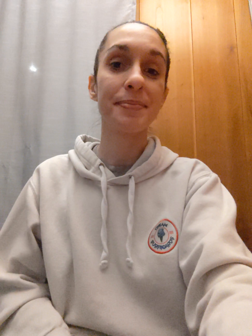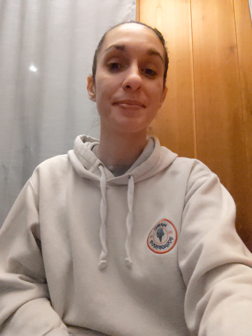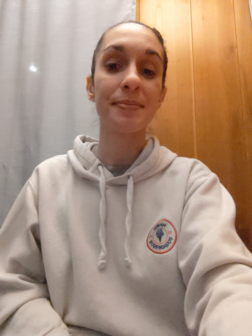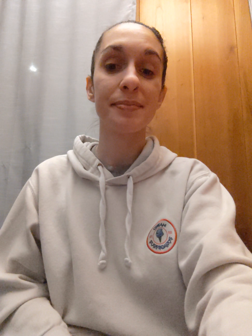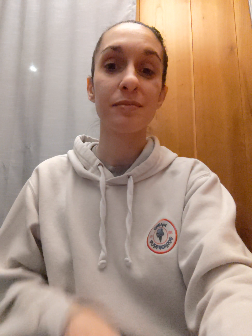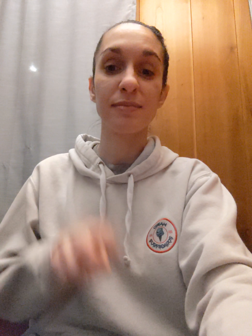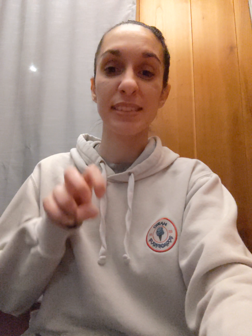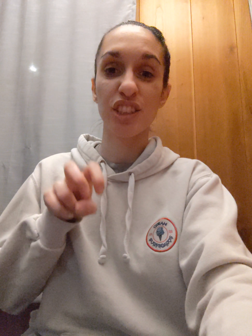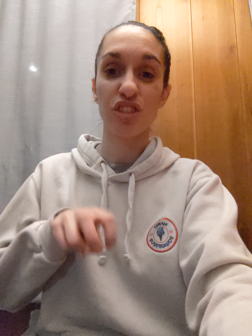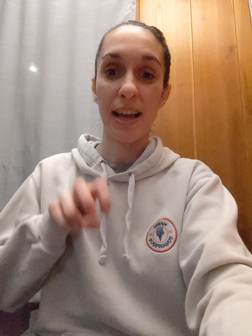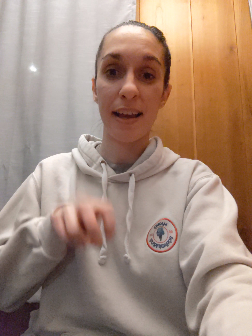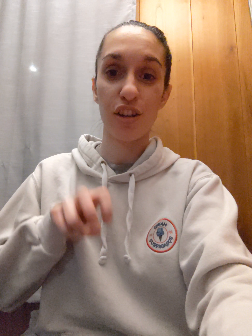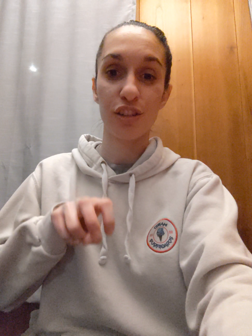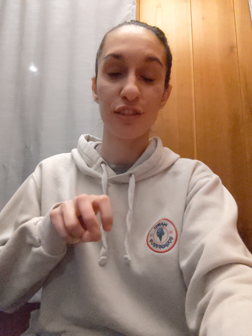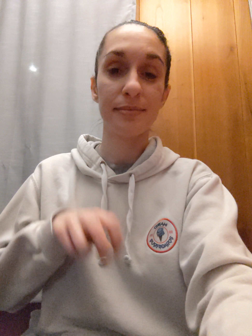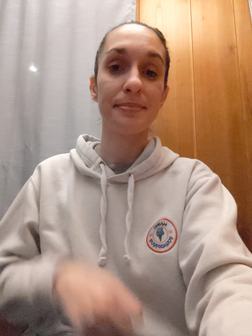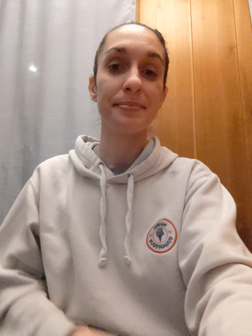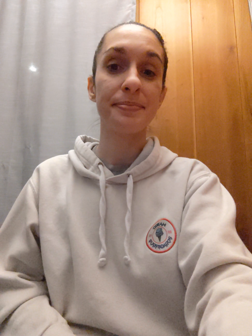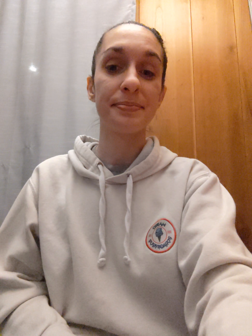chair